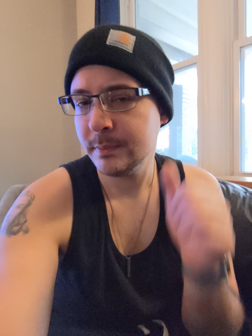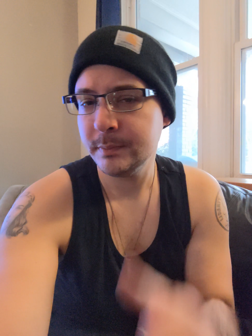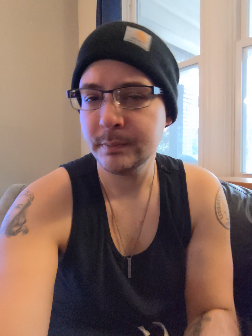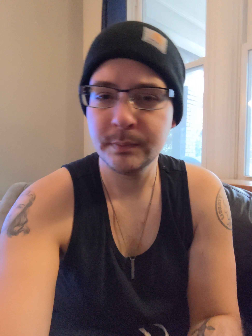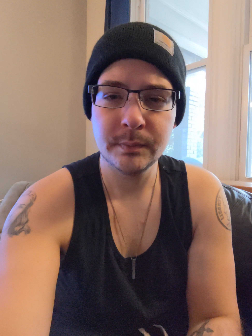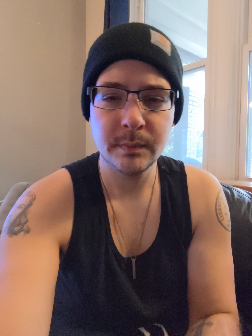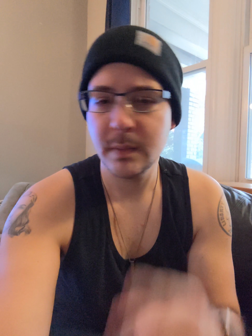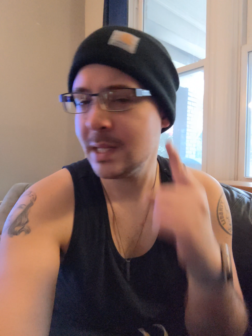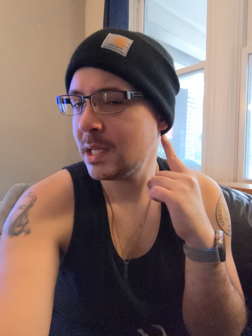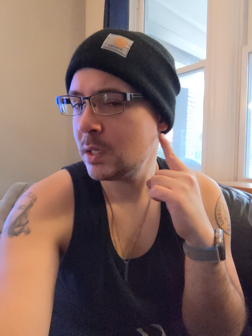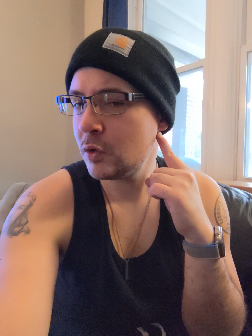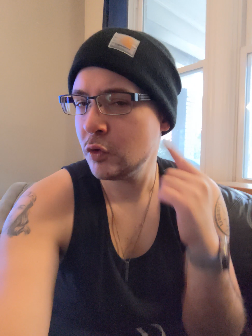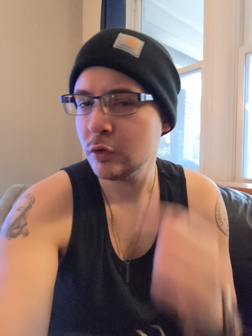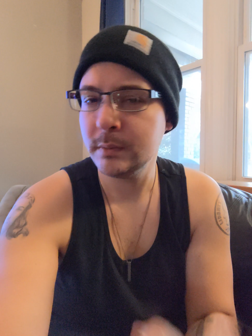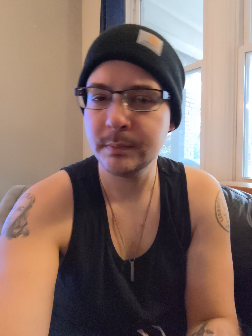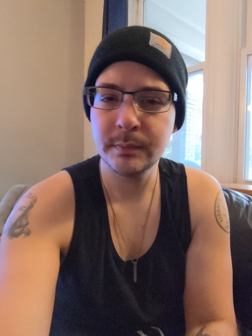ear